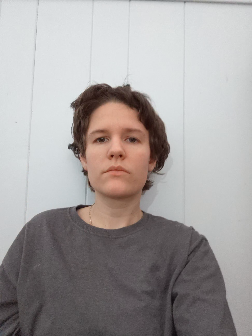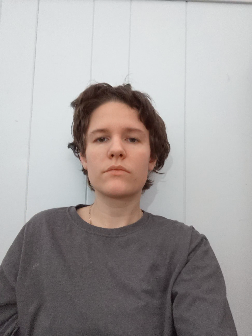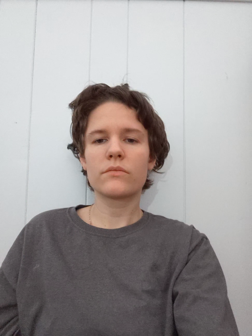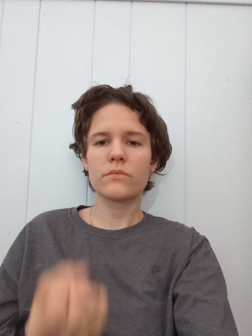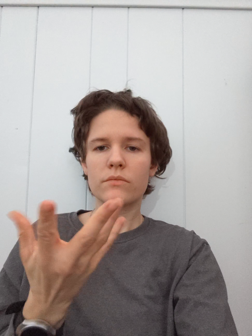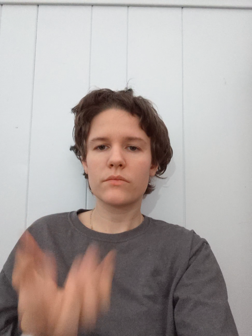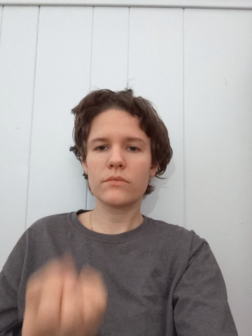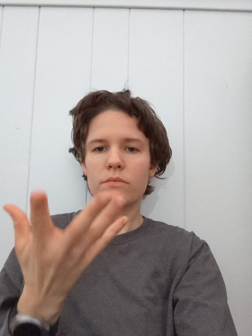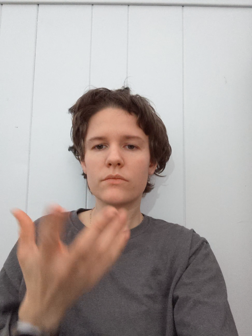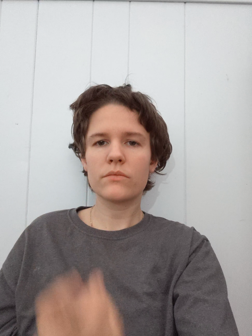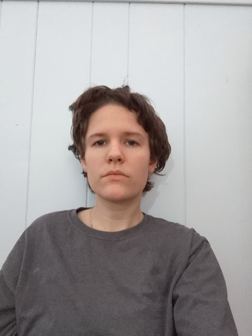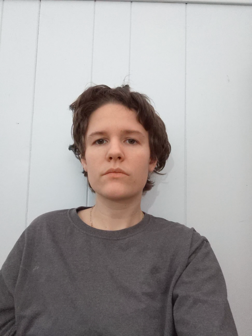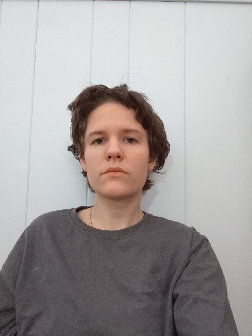many